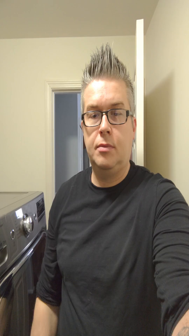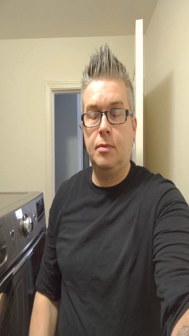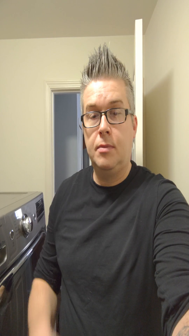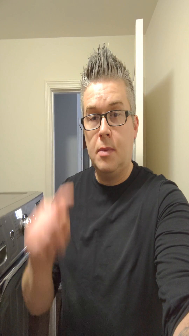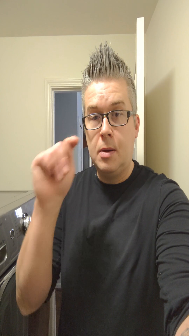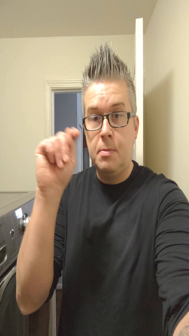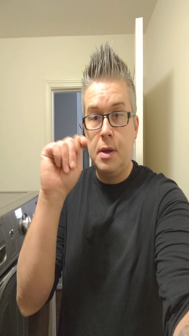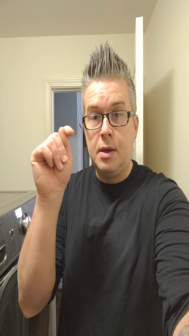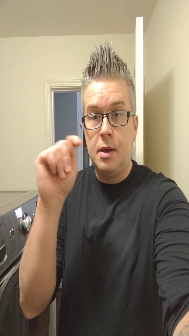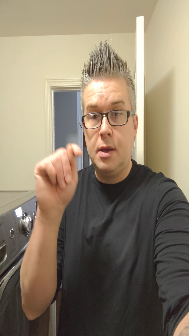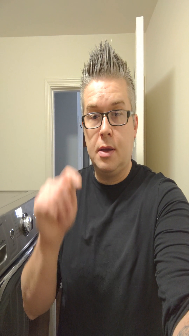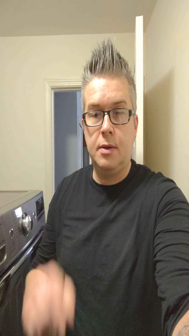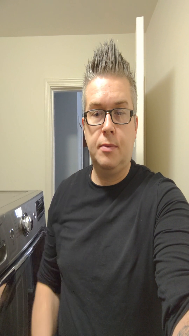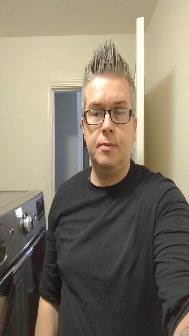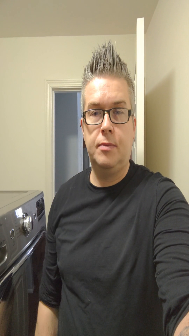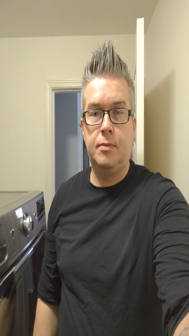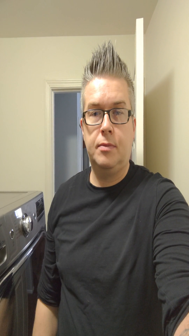potty